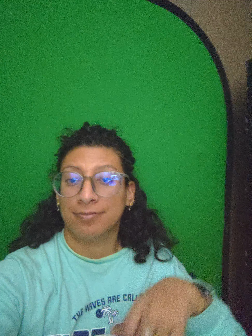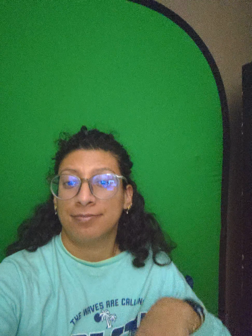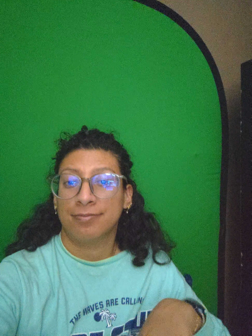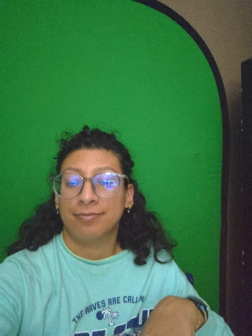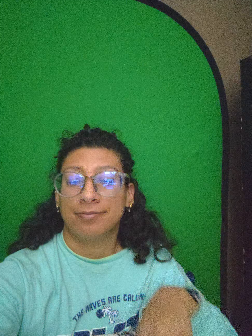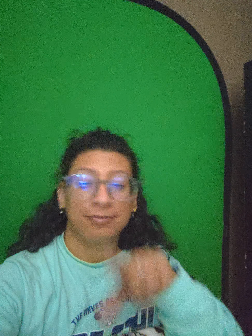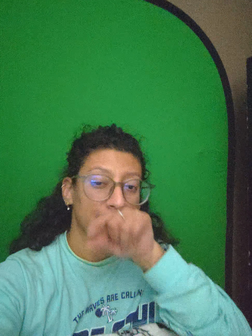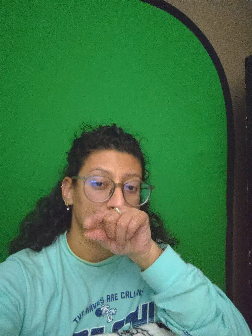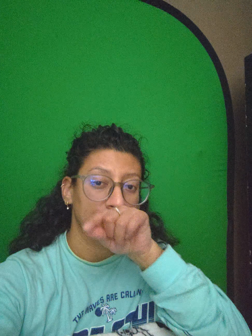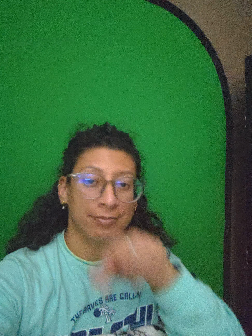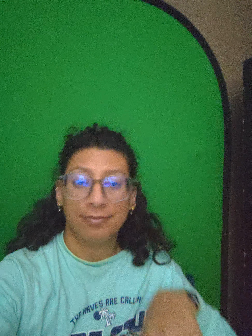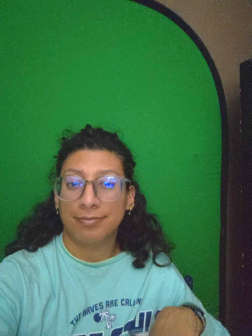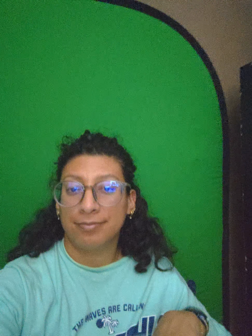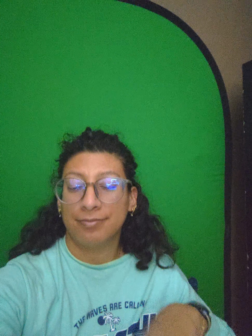bird